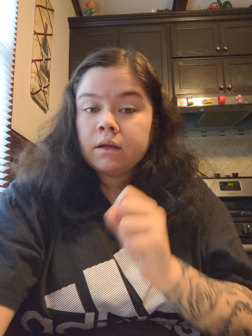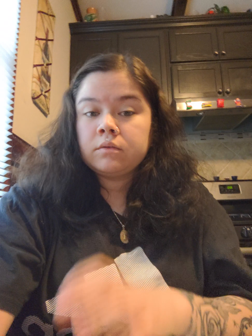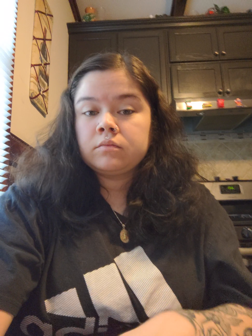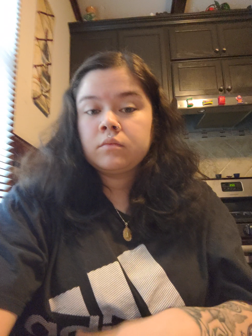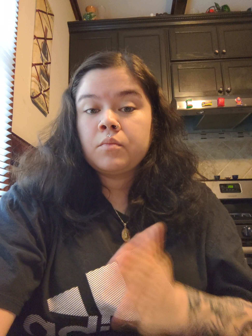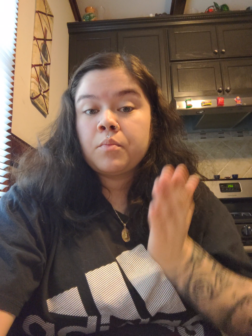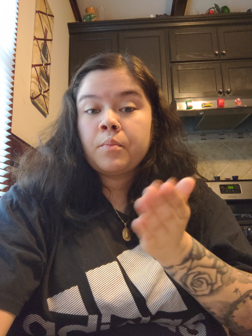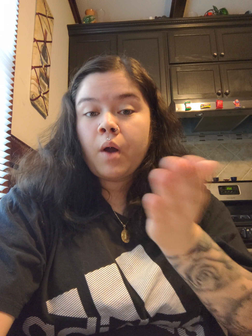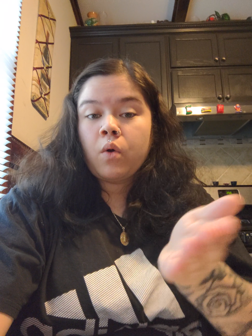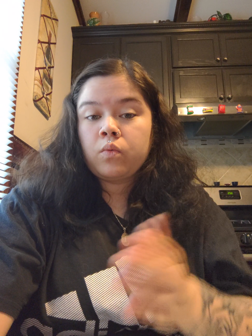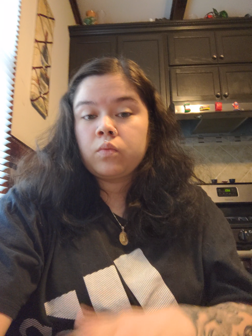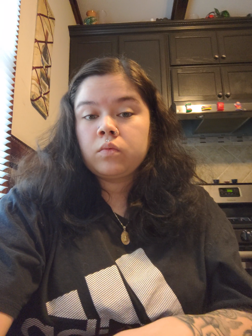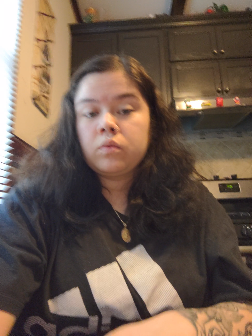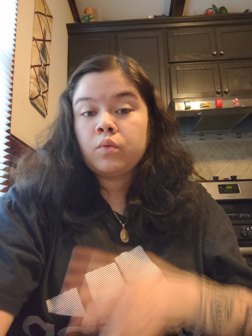boat